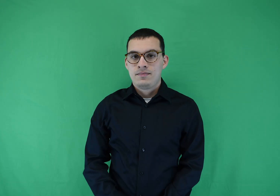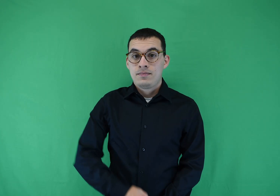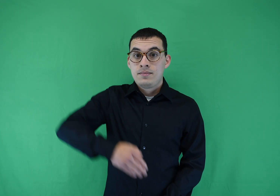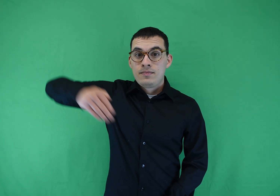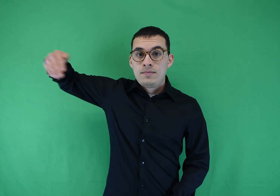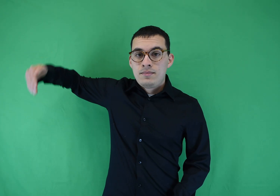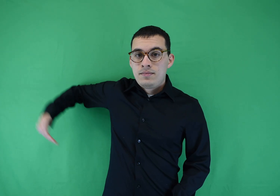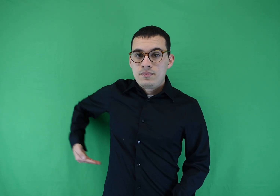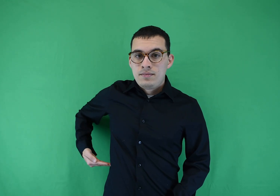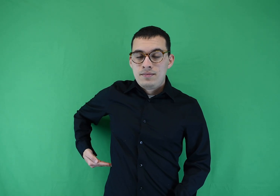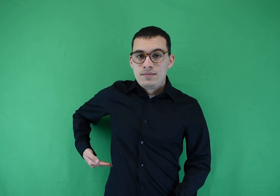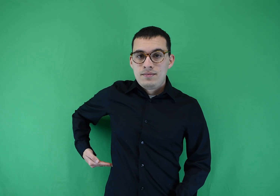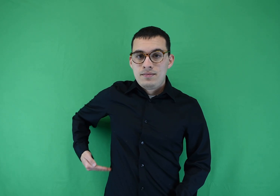accidente